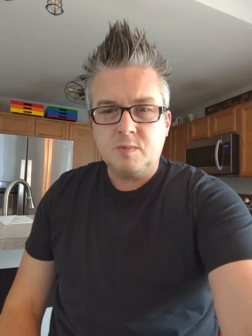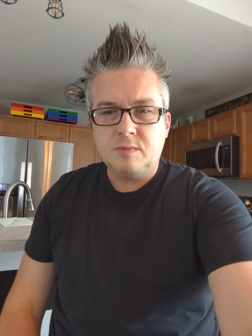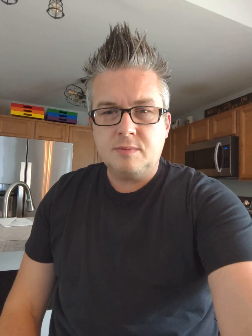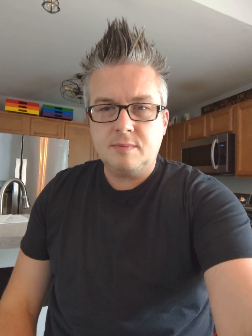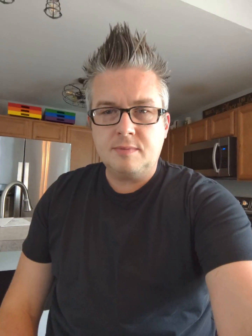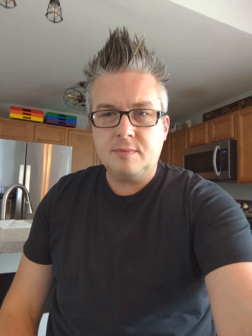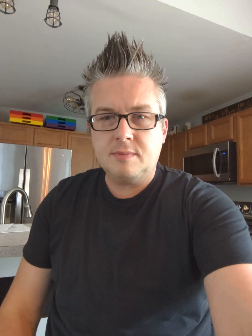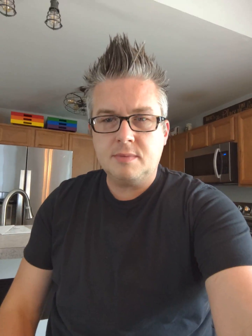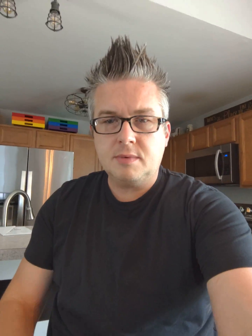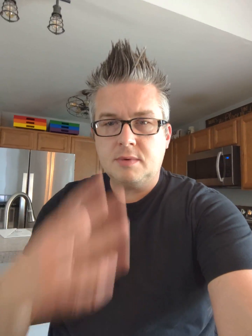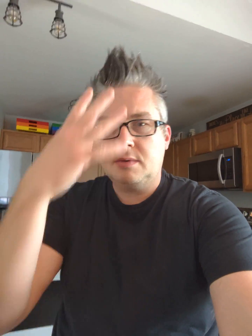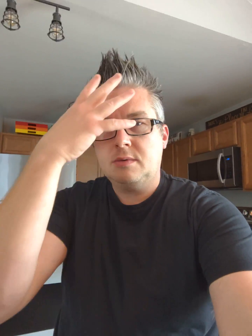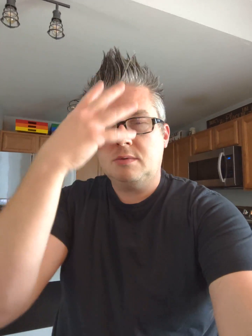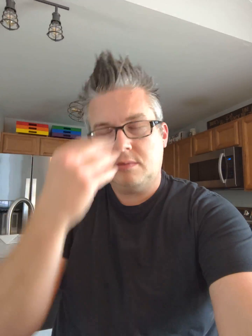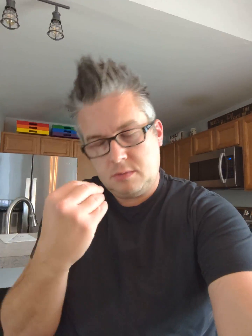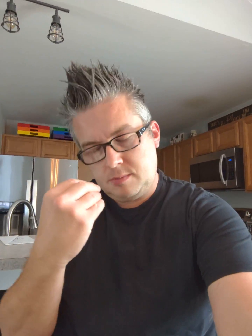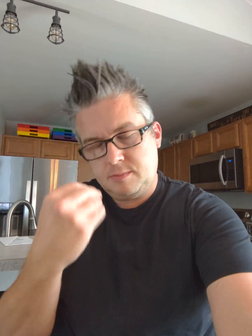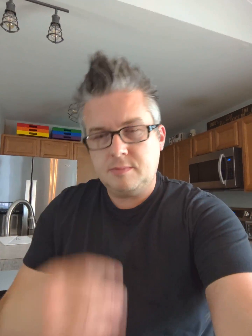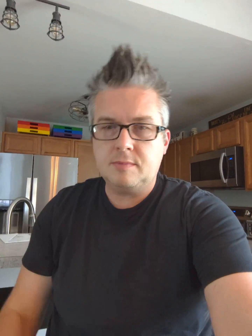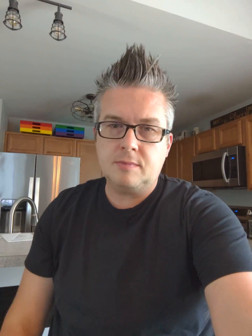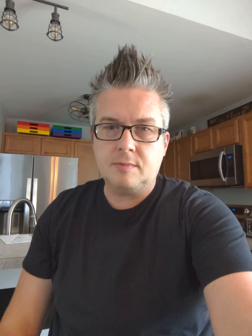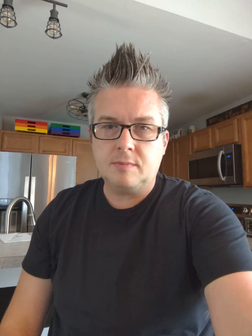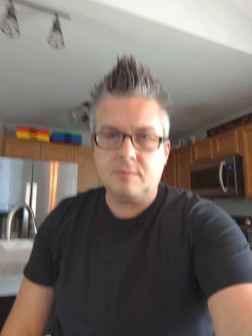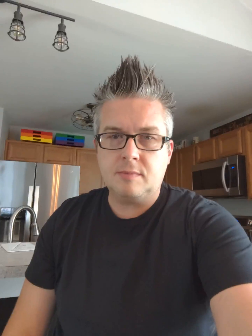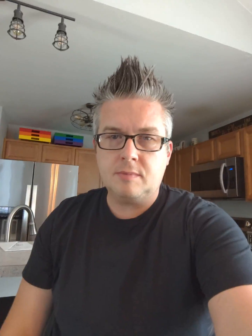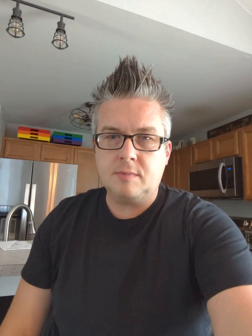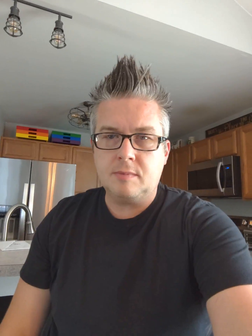asleep